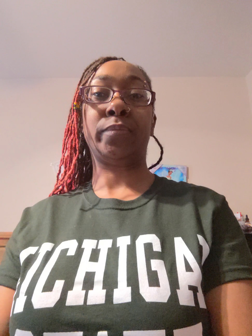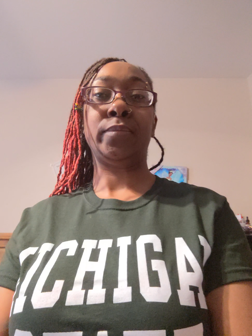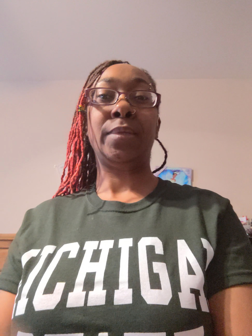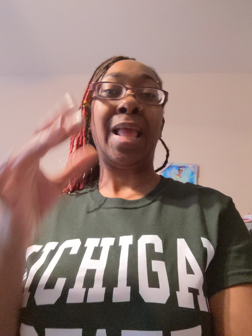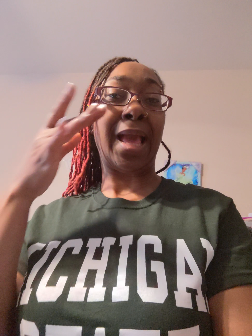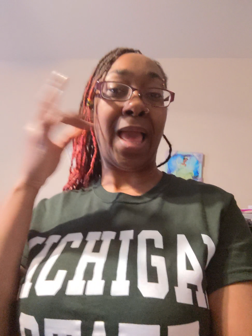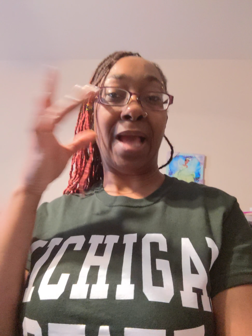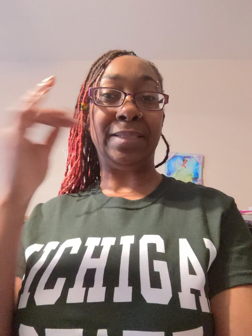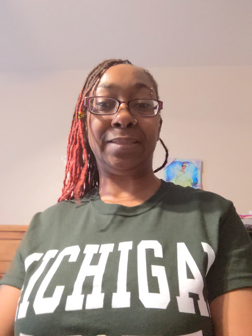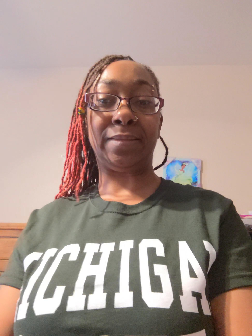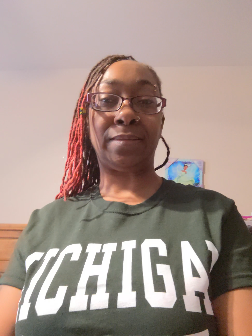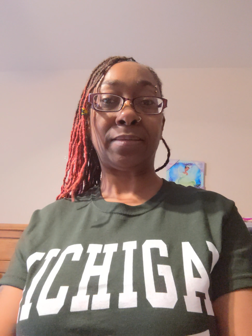cat